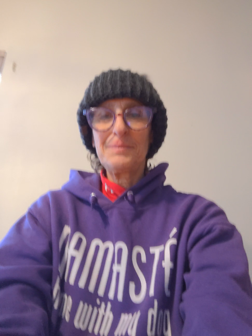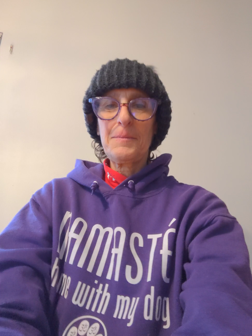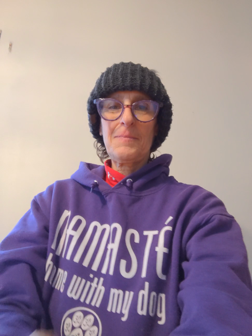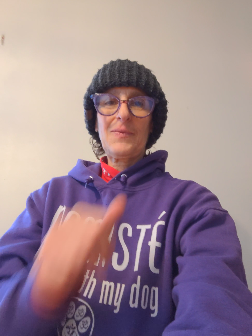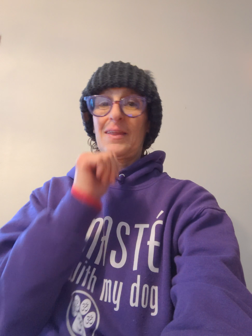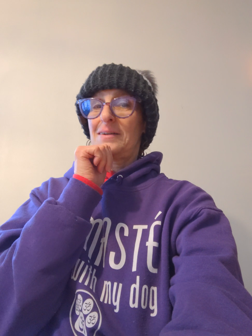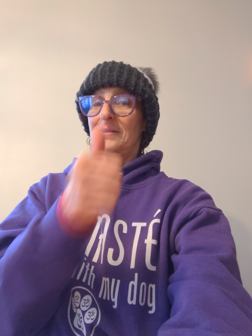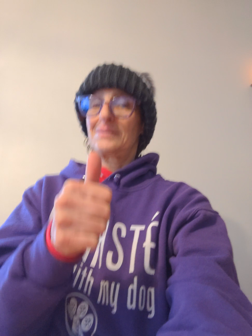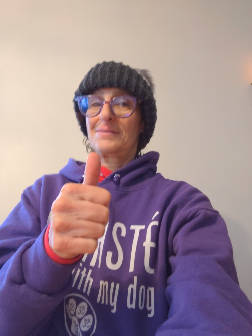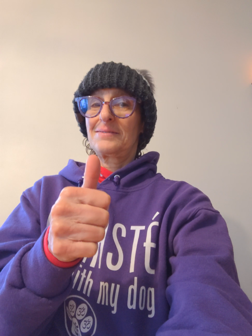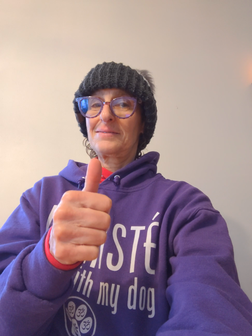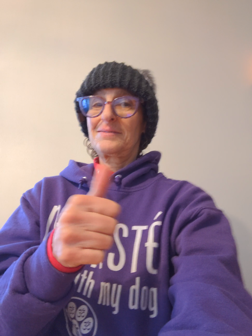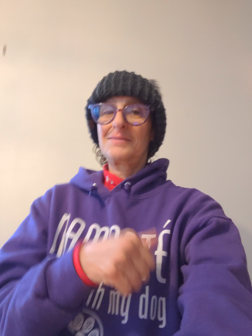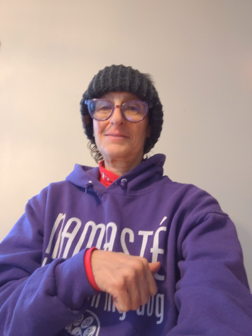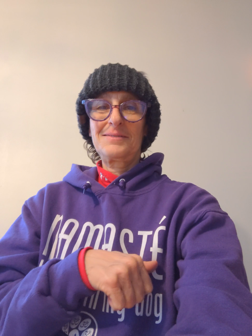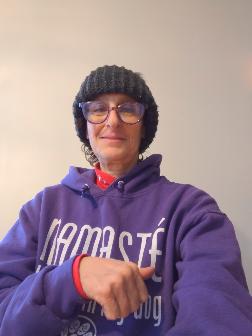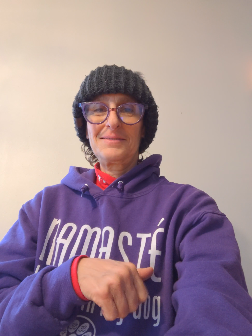not